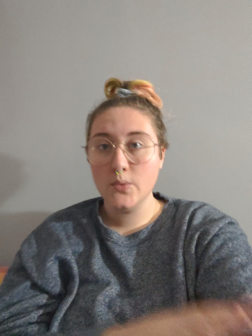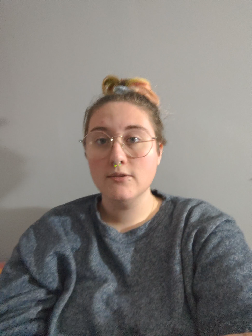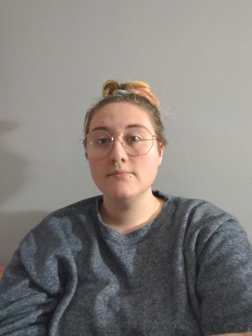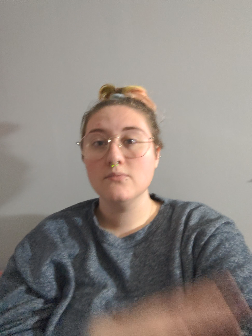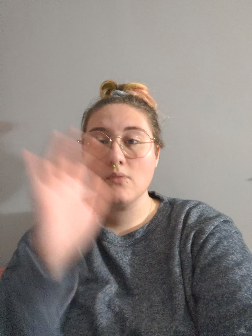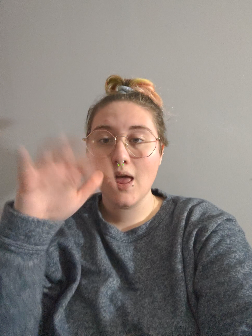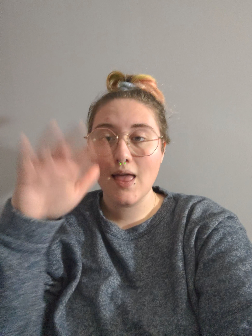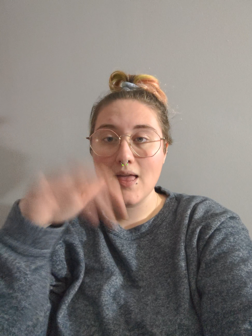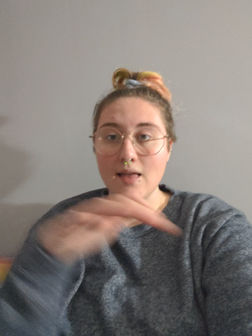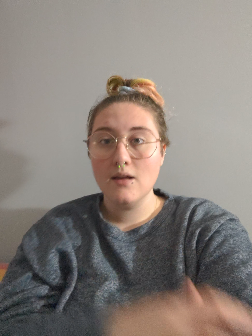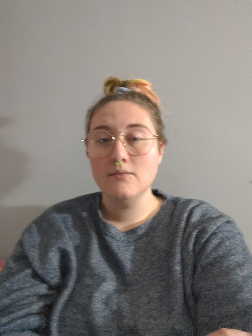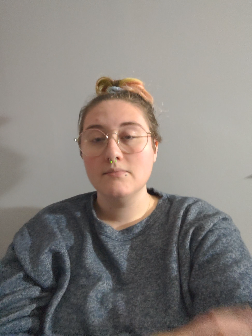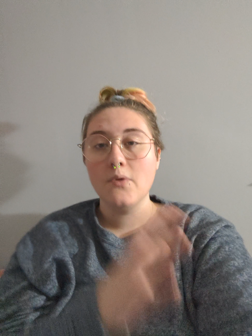rain